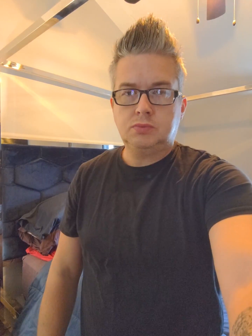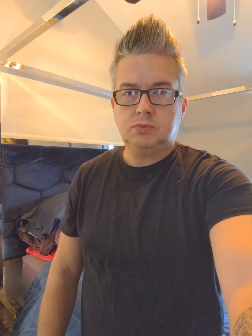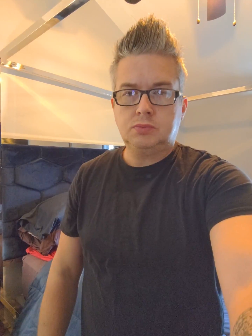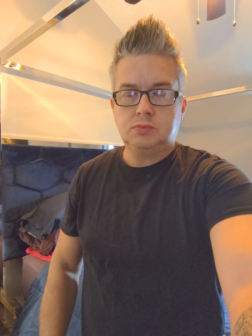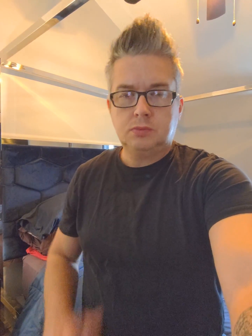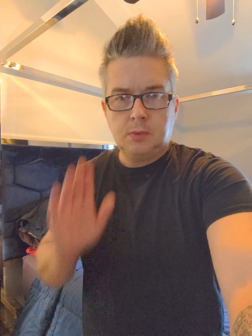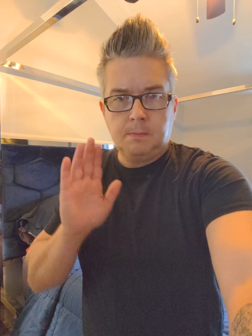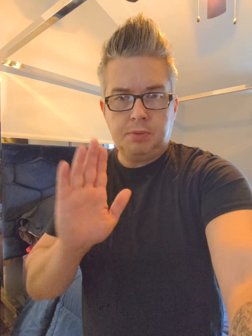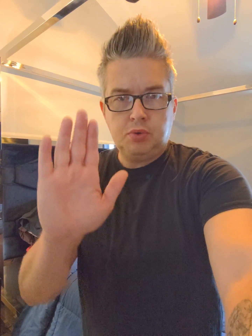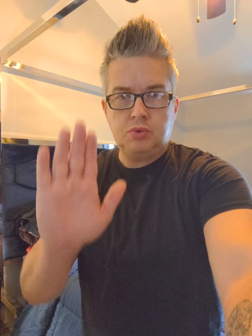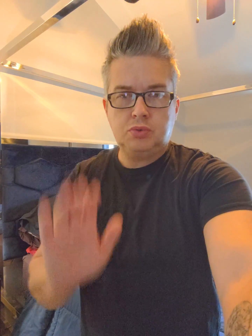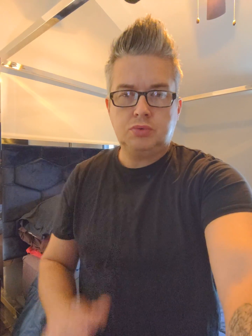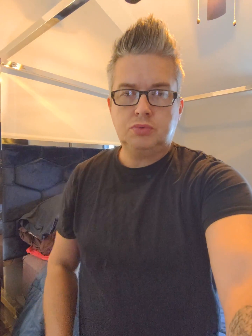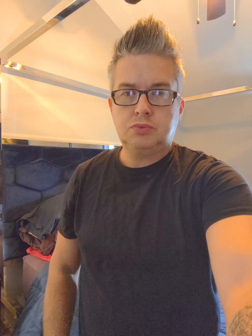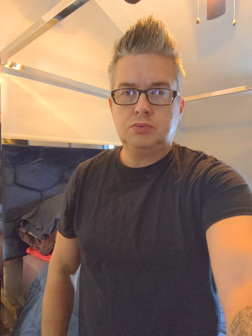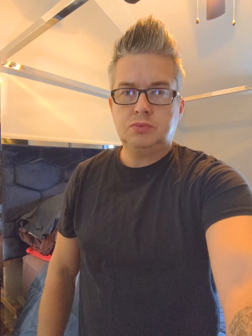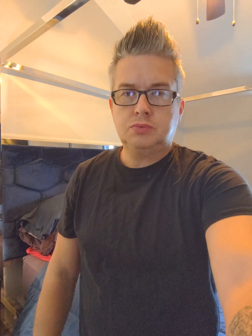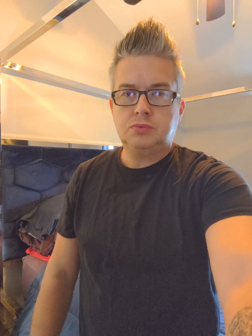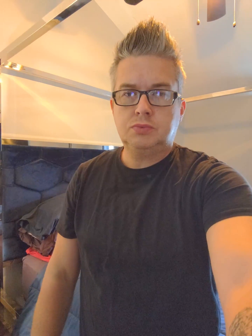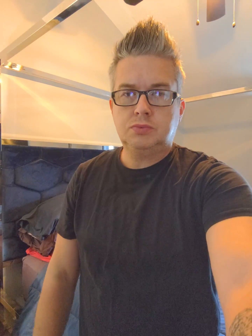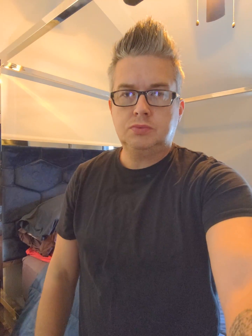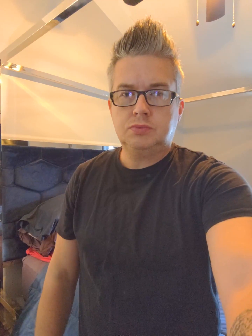push